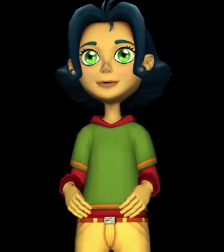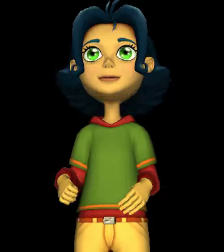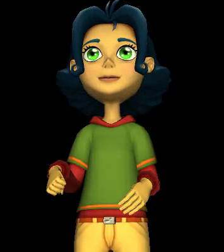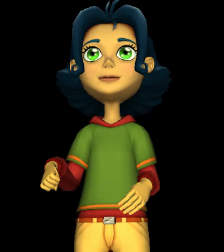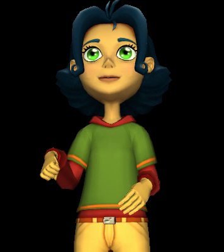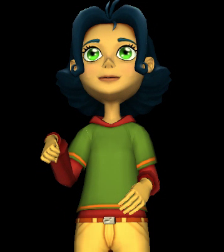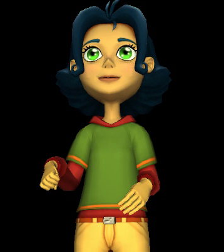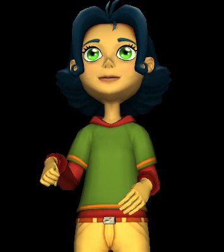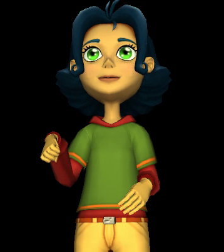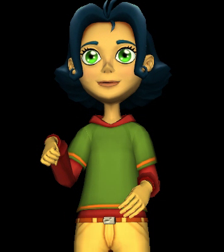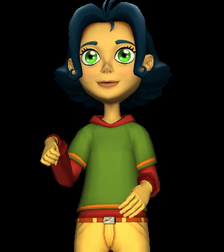أمتعة